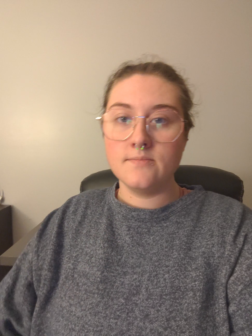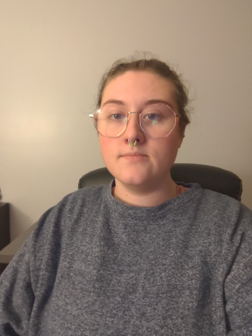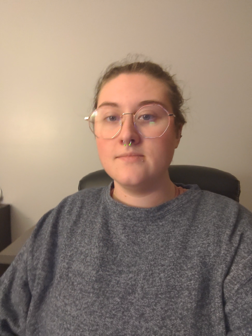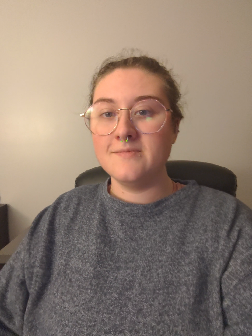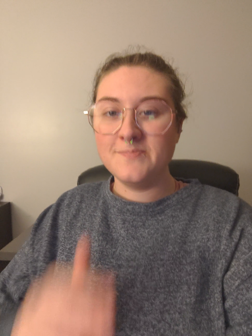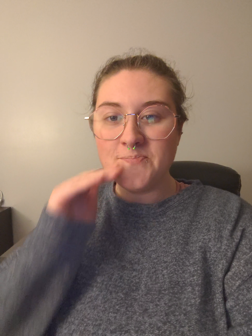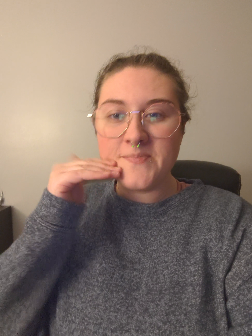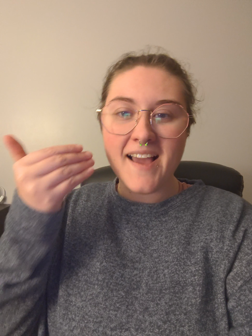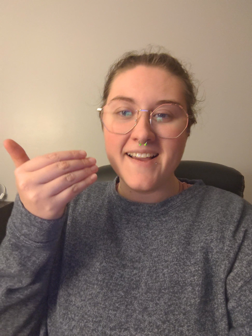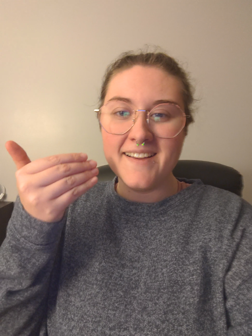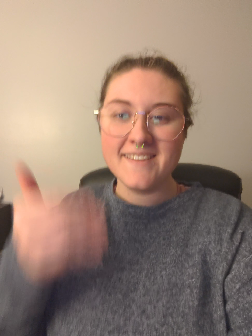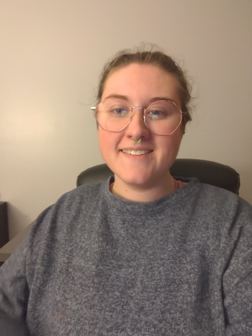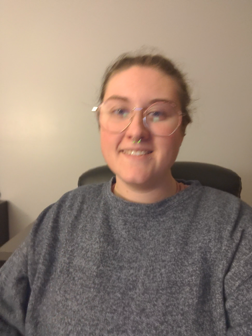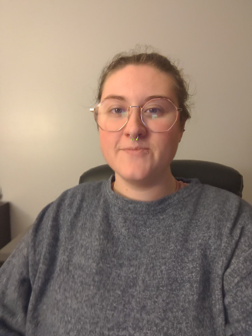smile